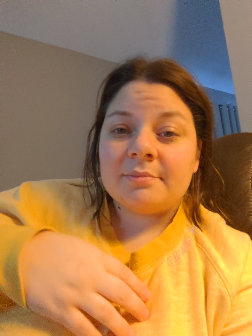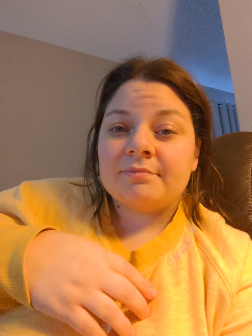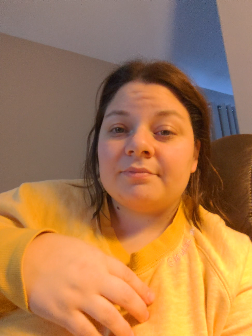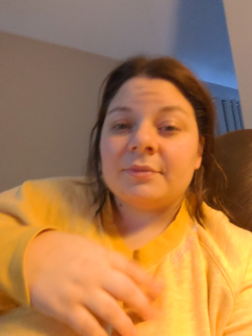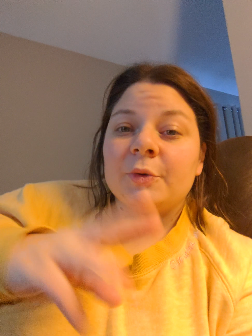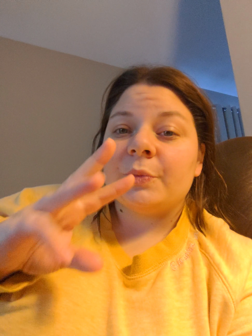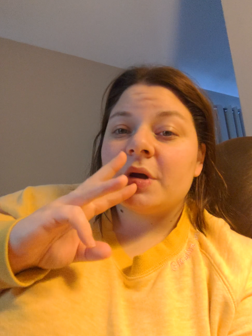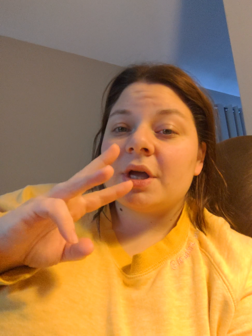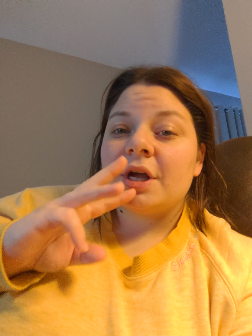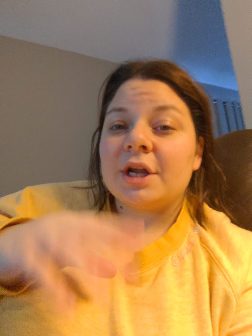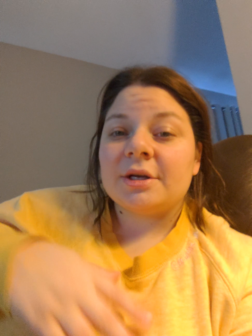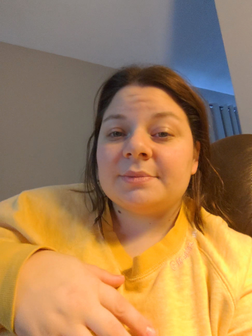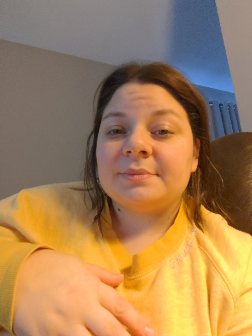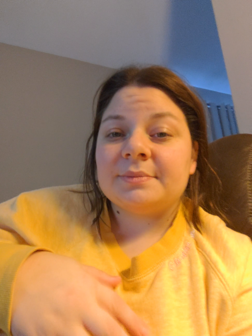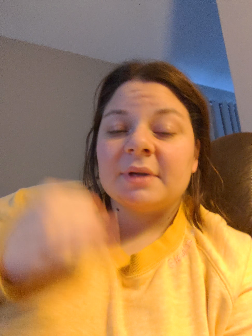water